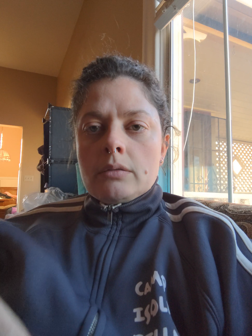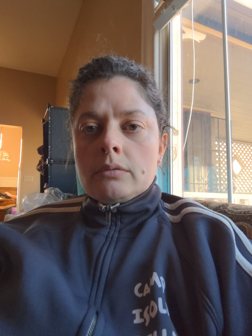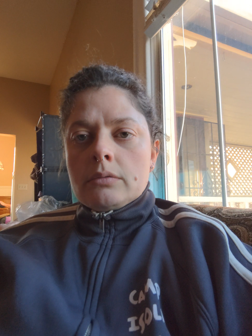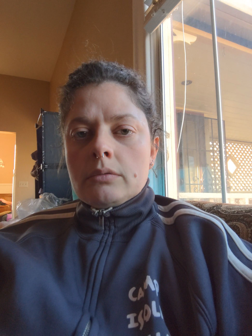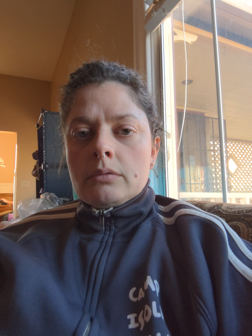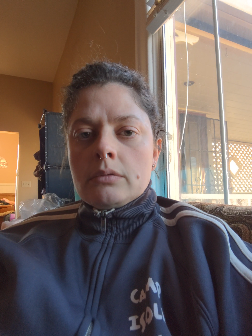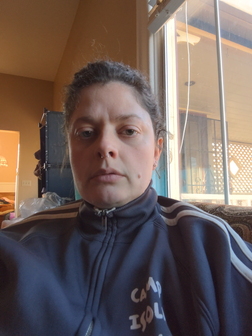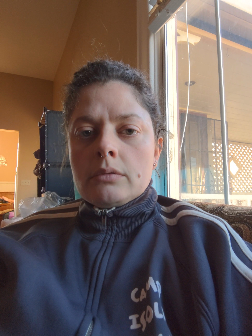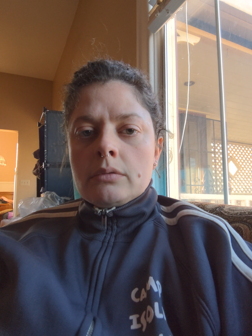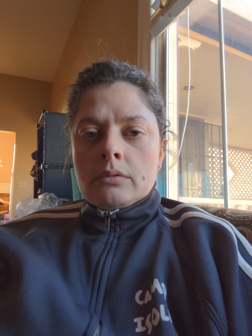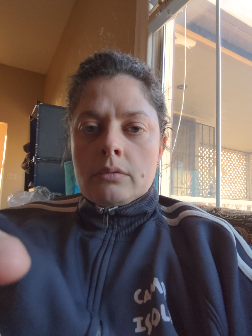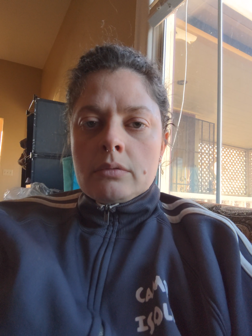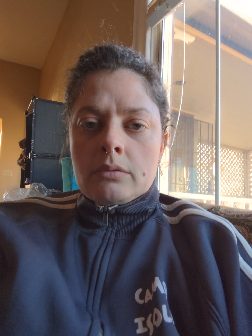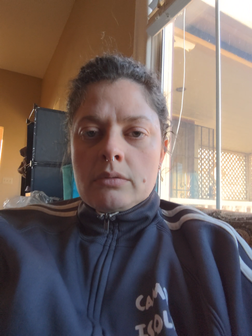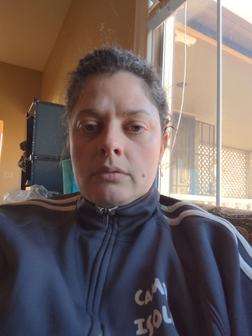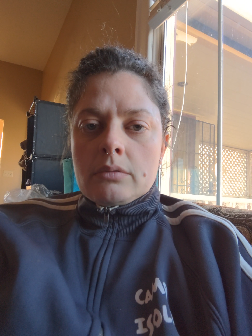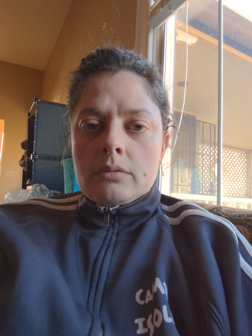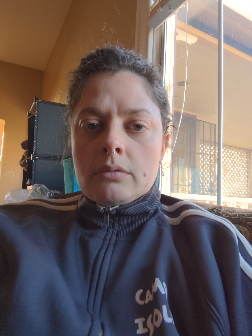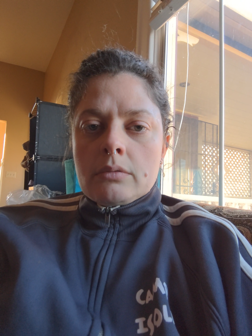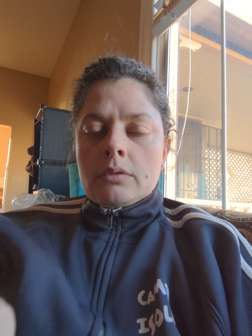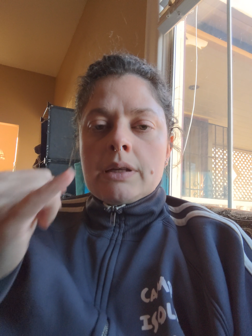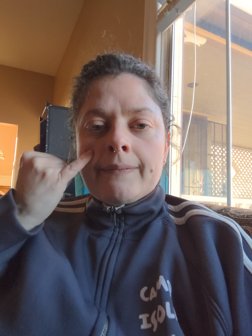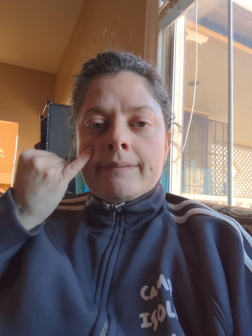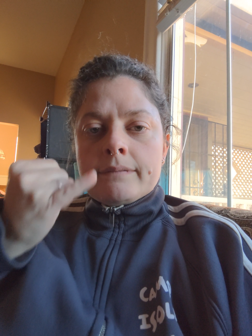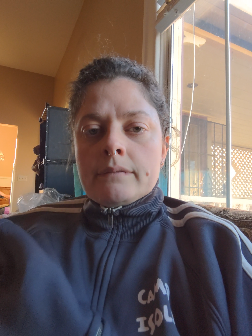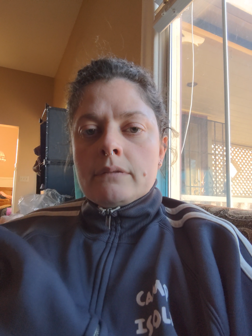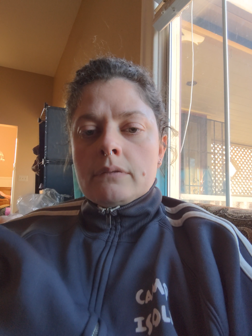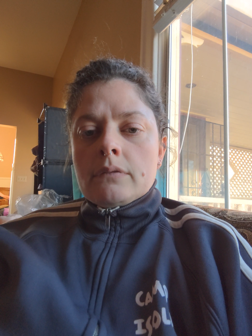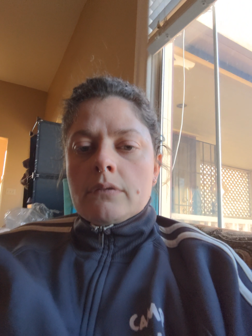if